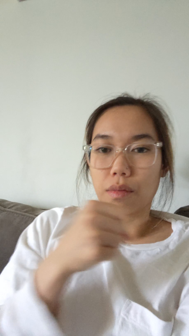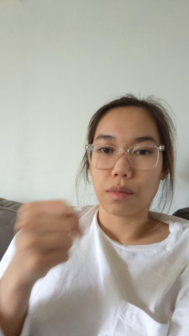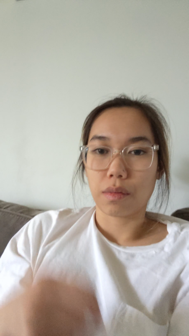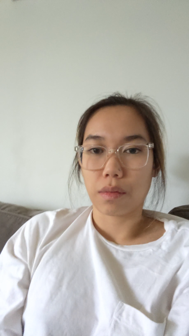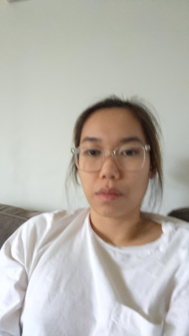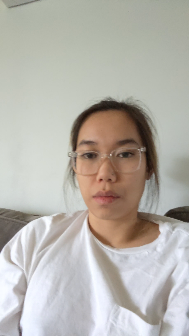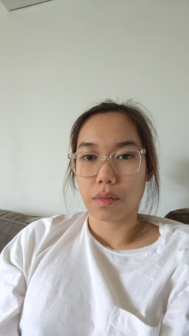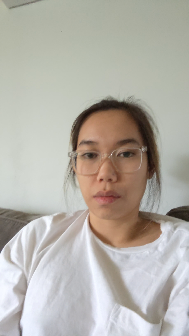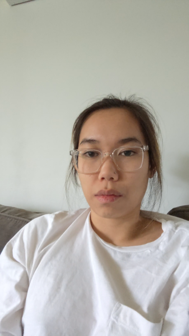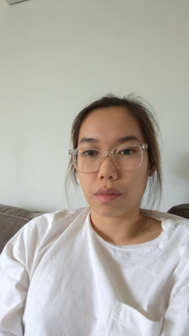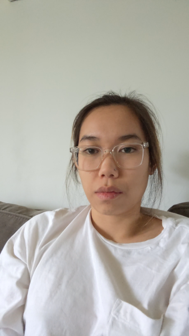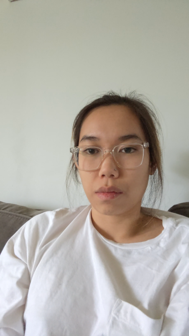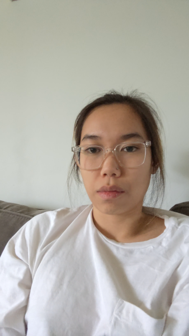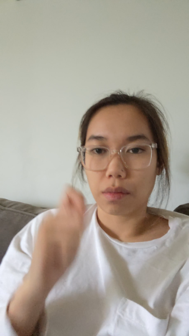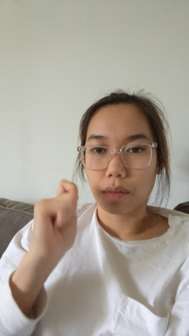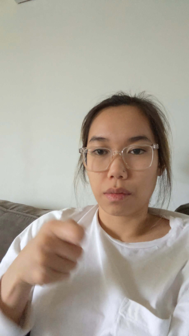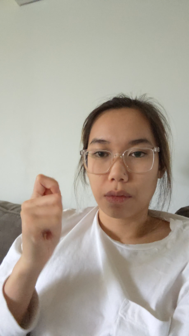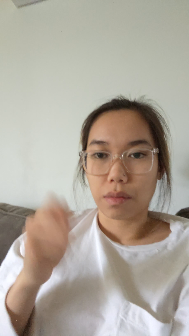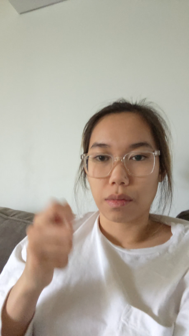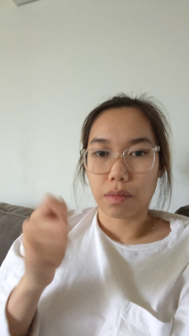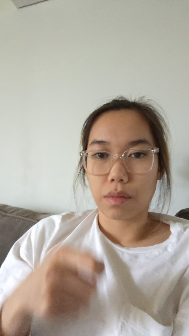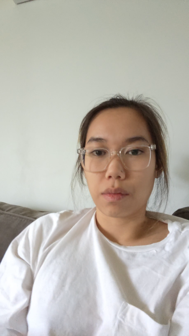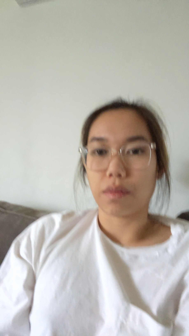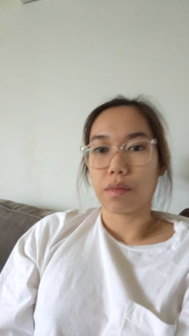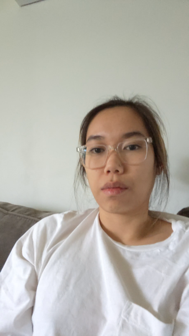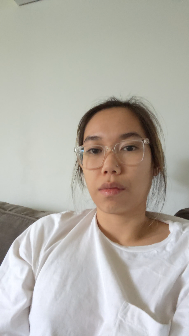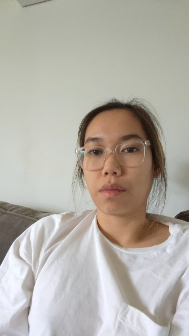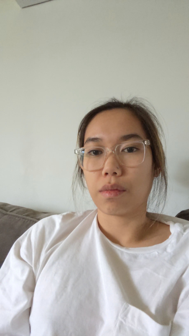cart